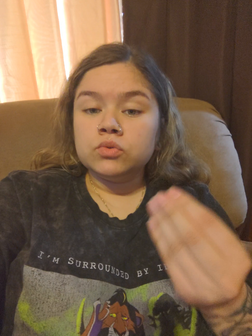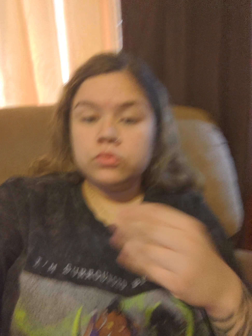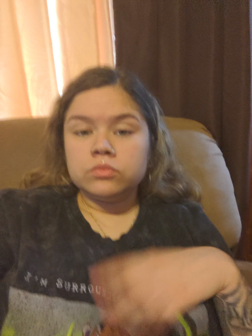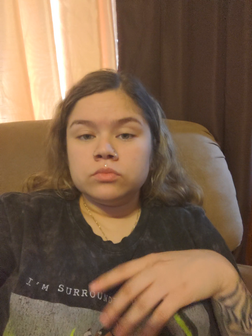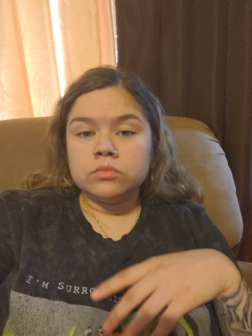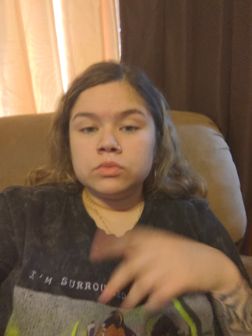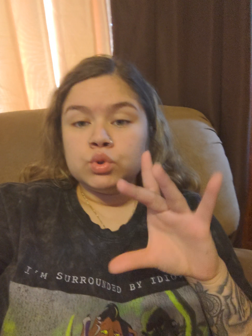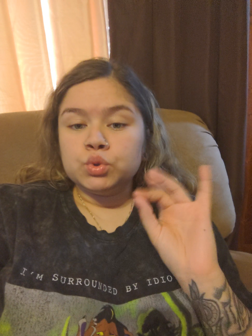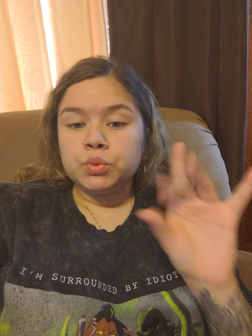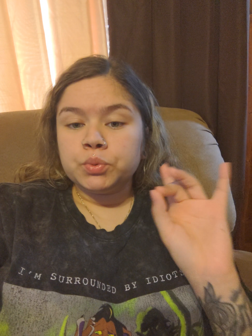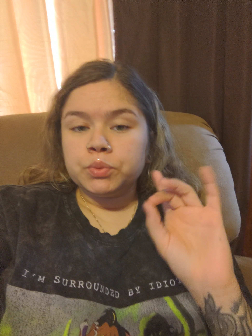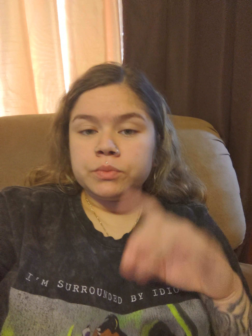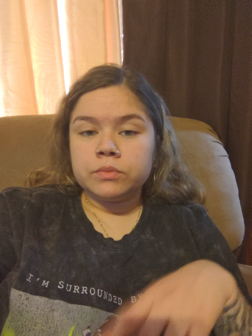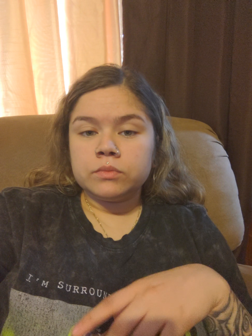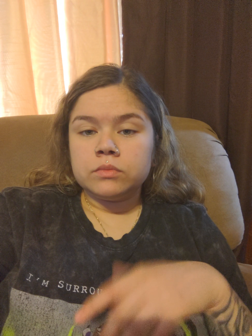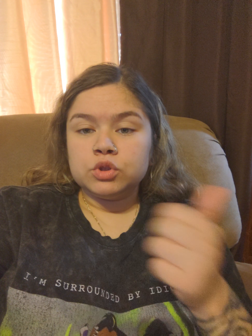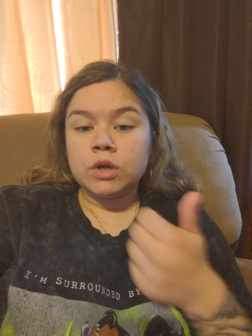choose